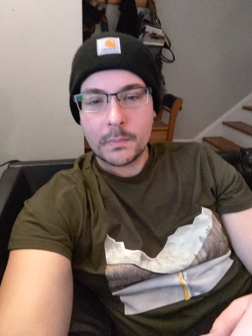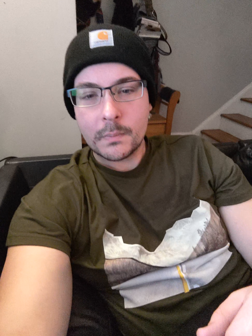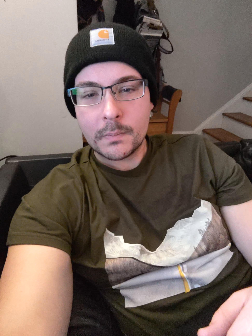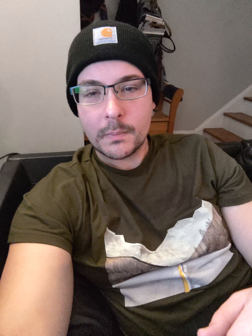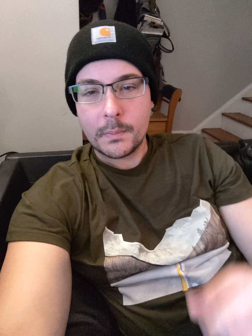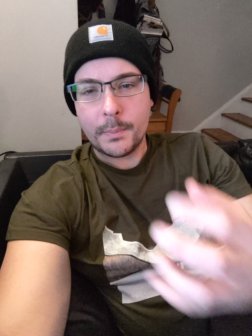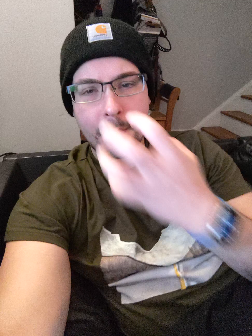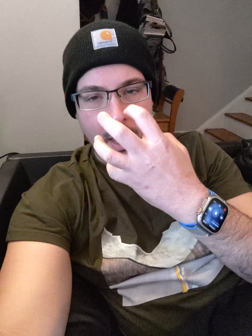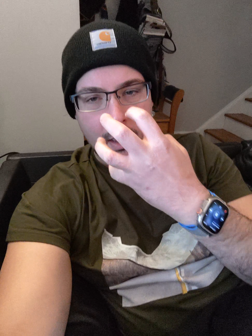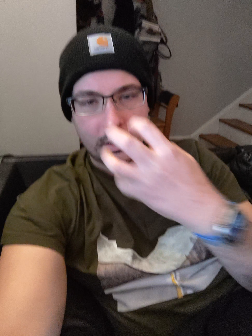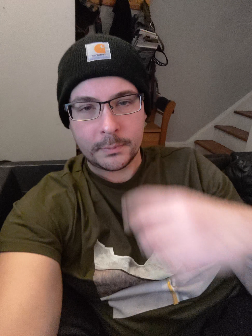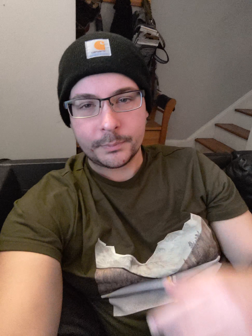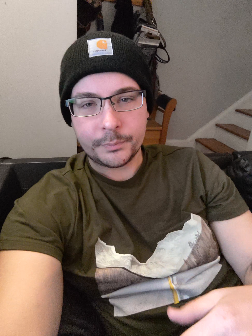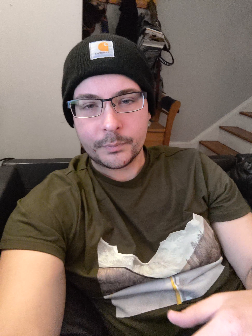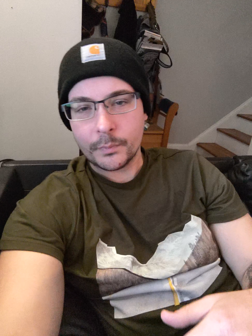mad